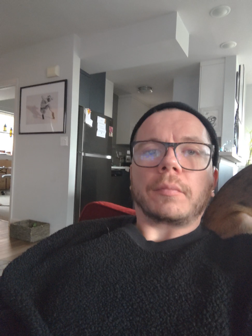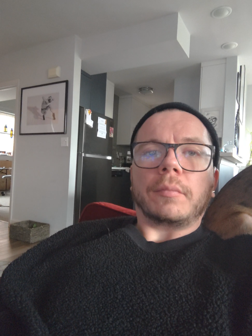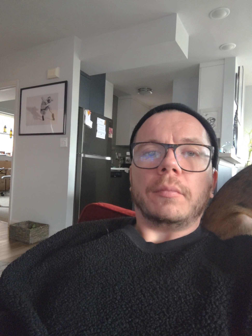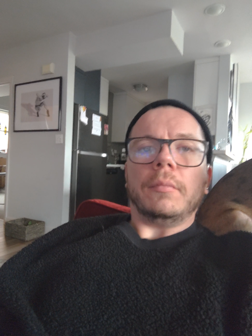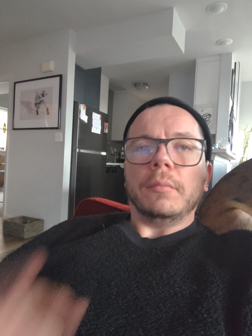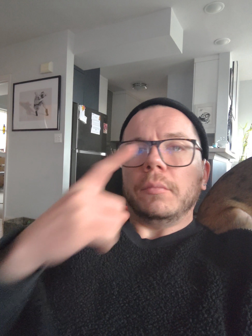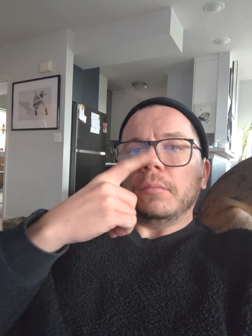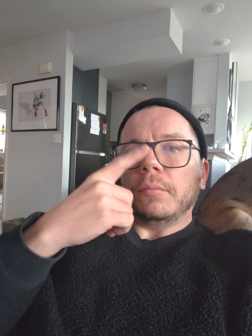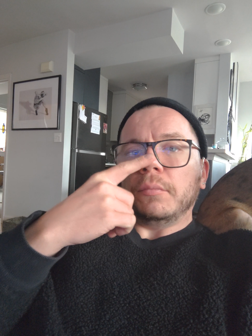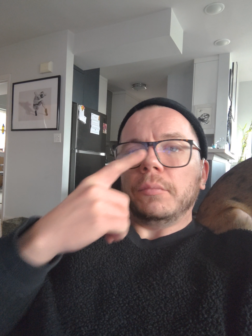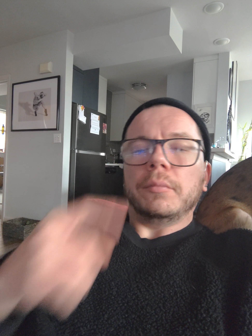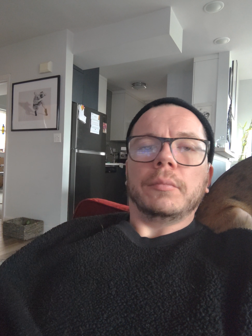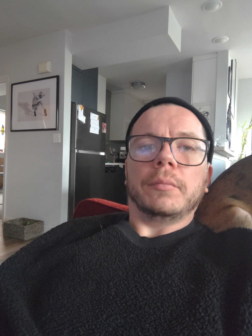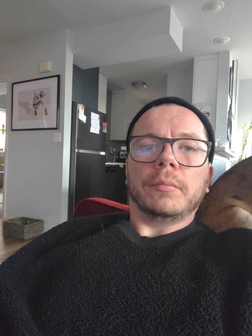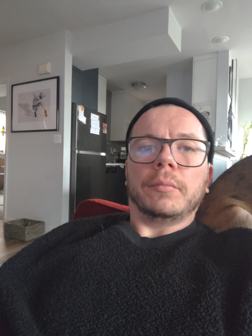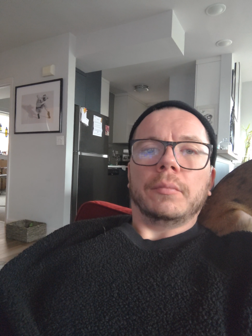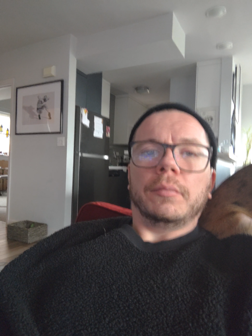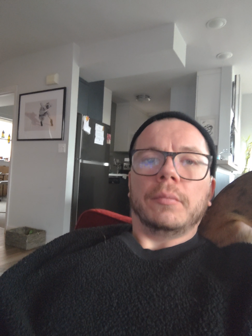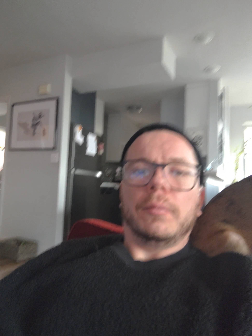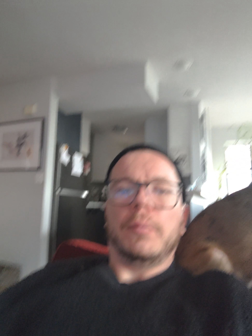nose